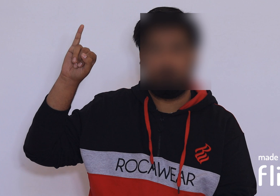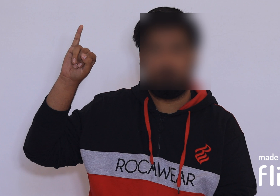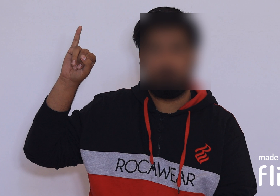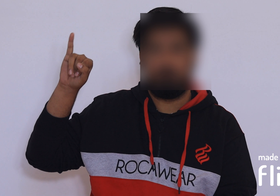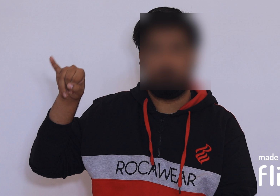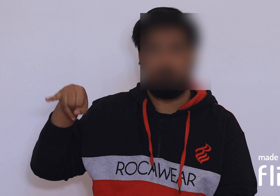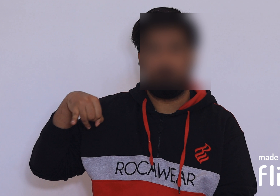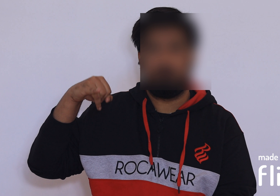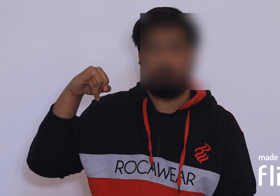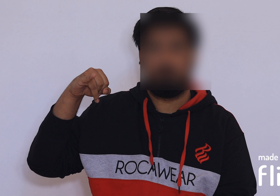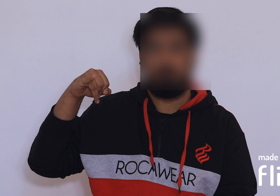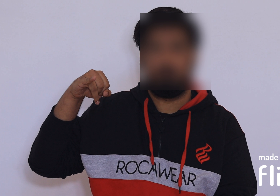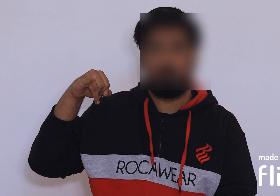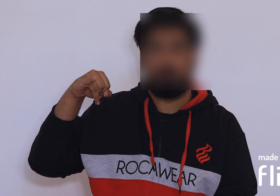ج